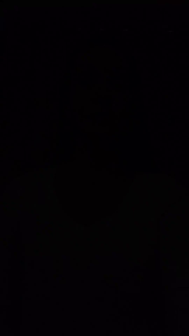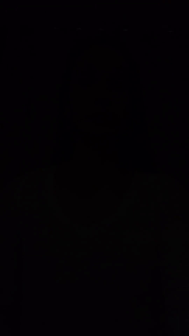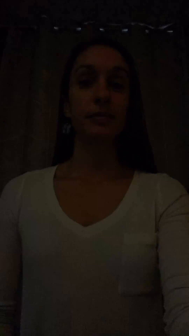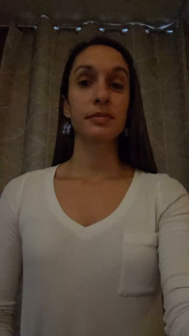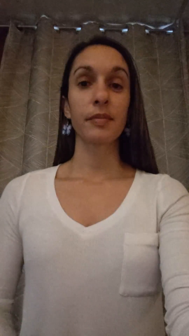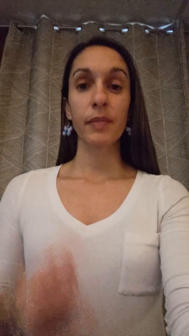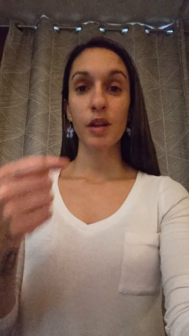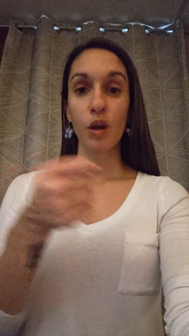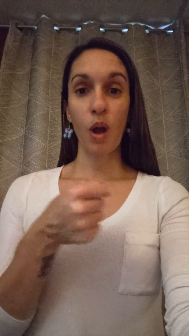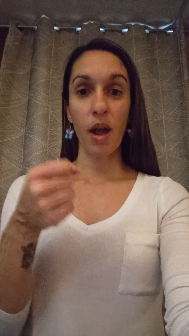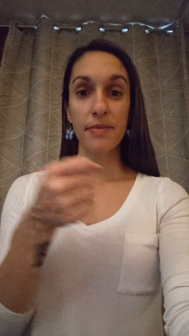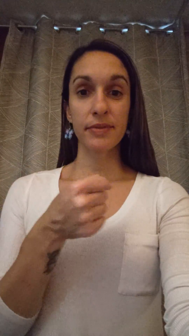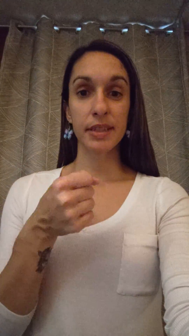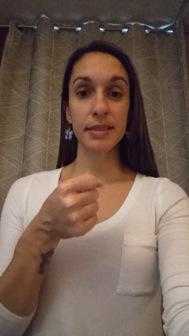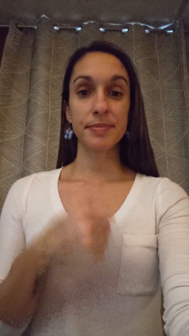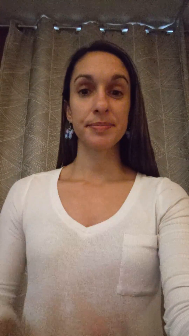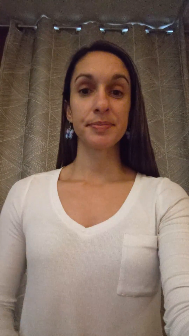coffee